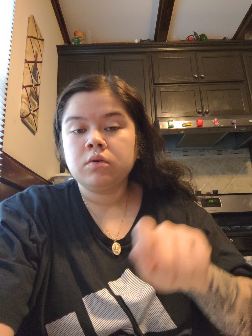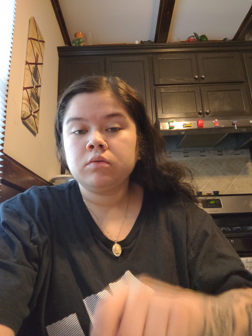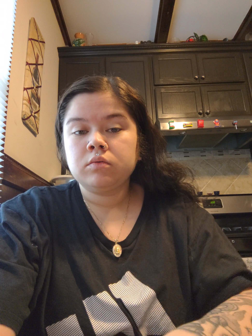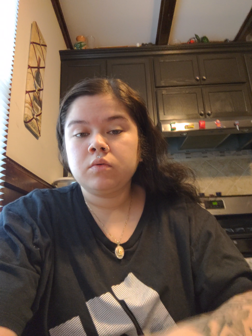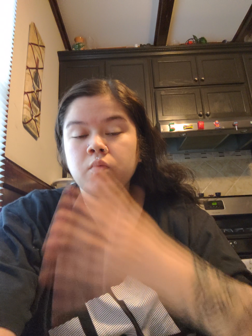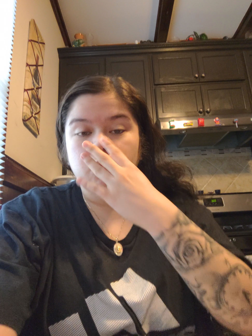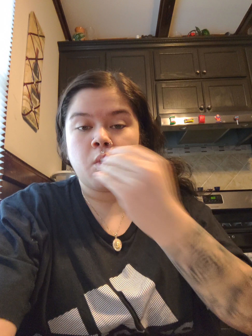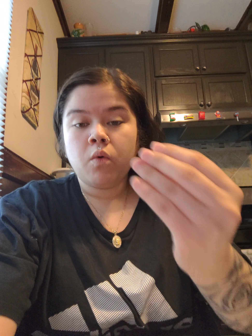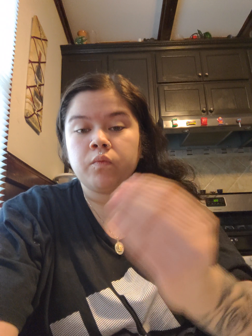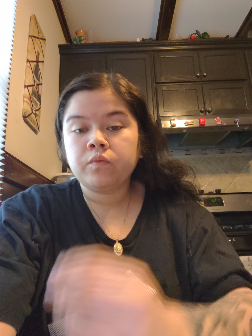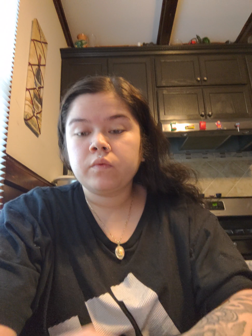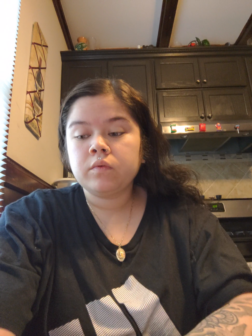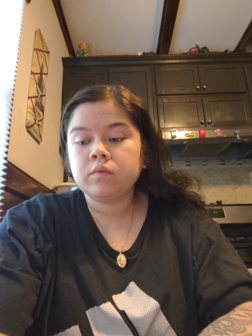wolf